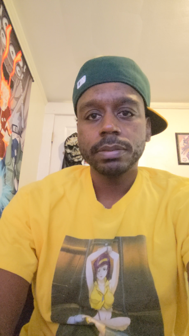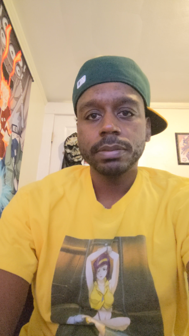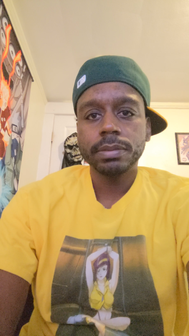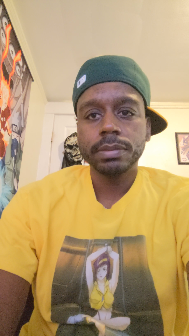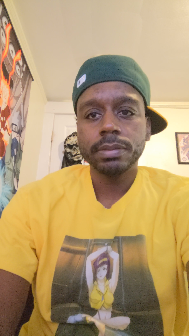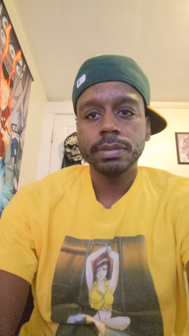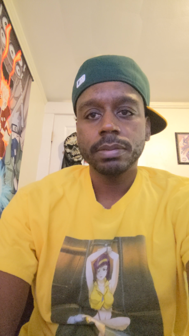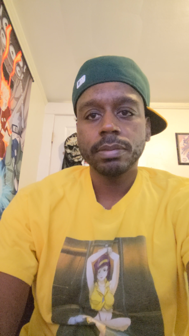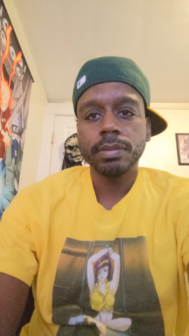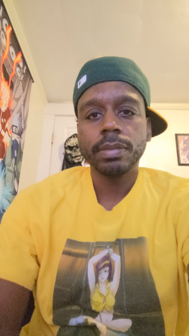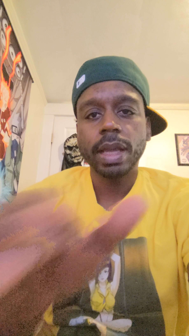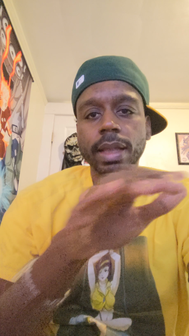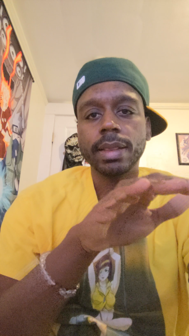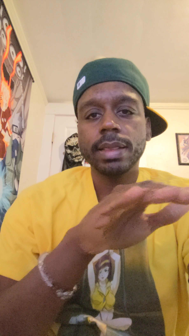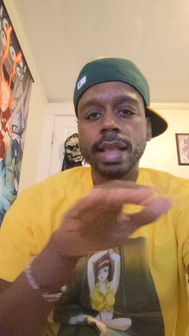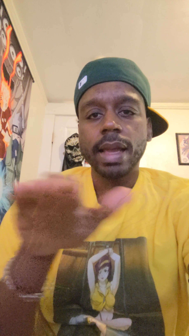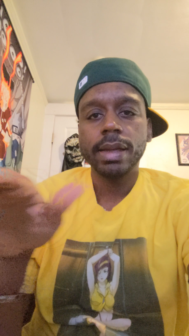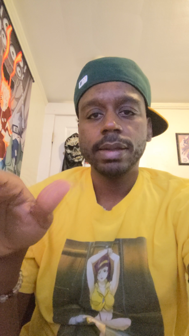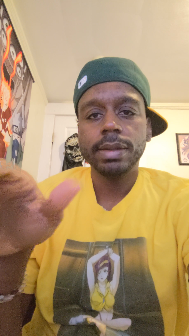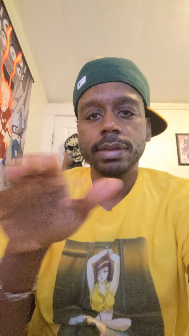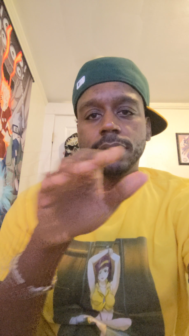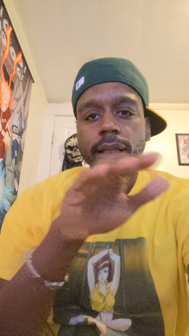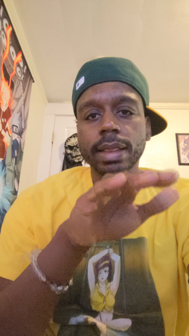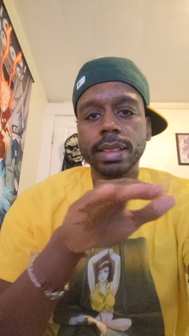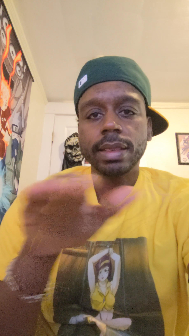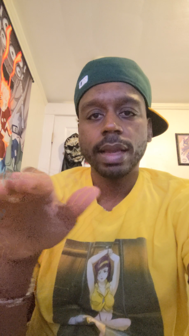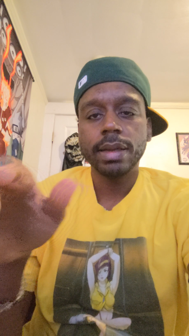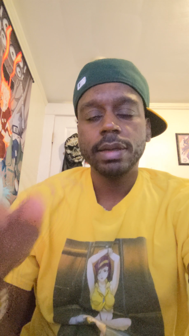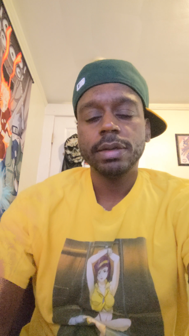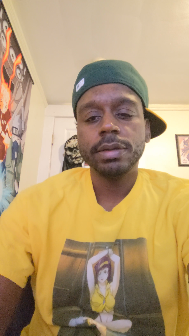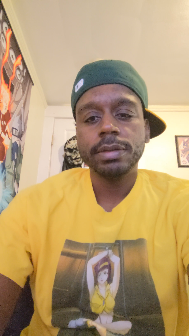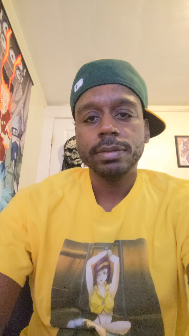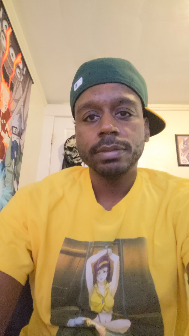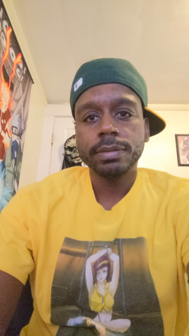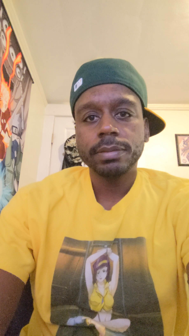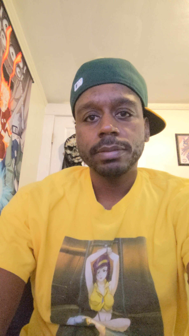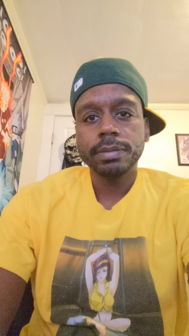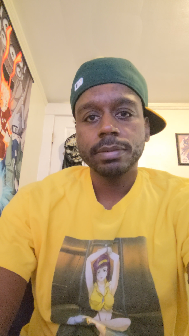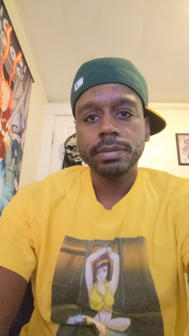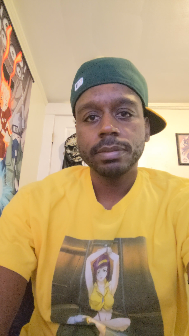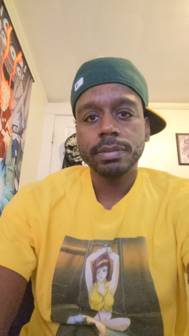nice